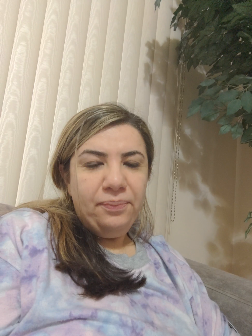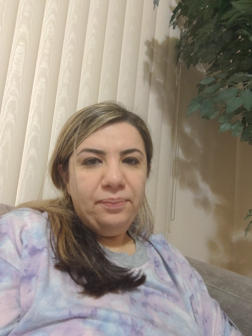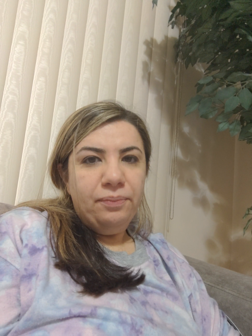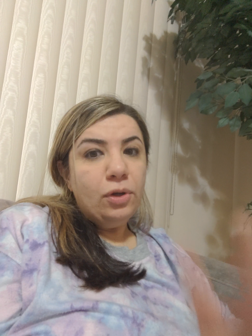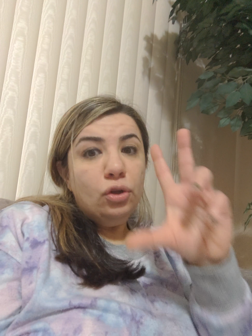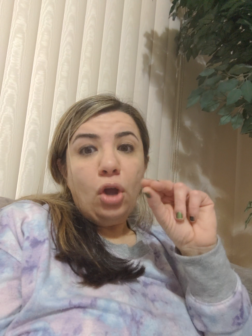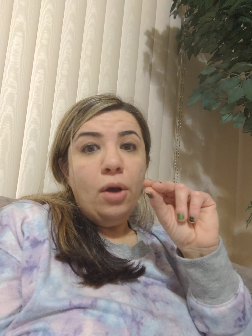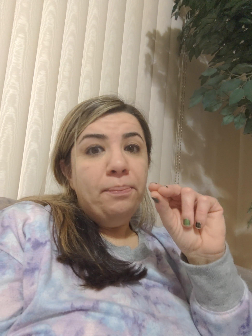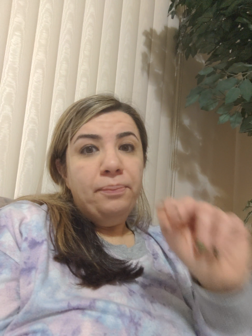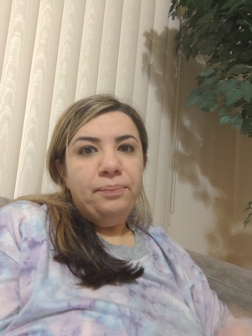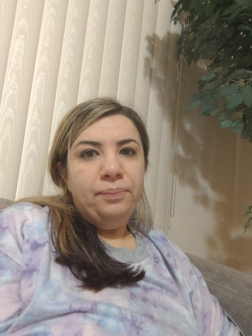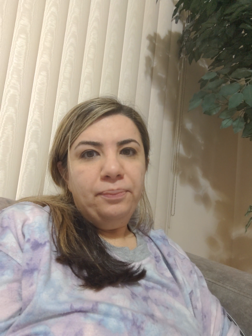no